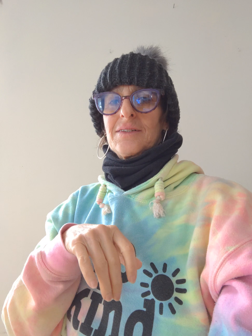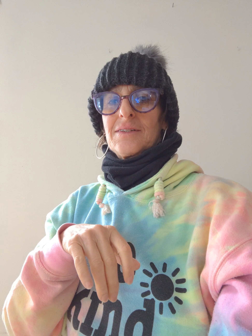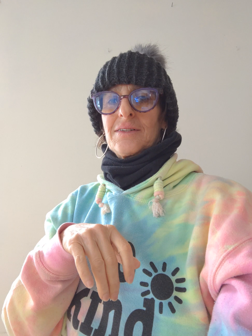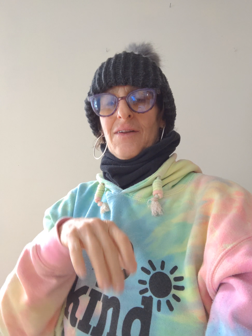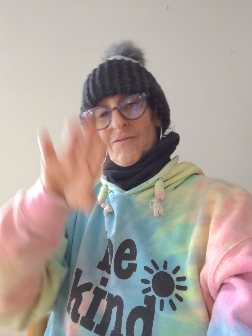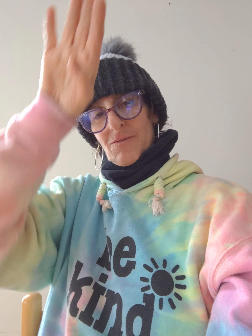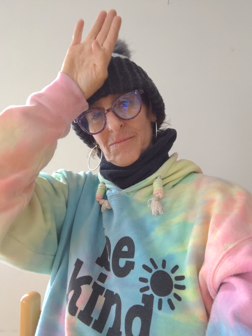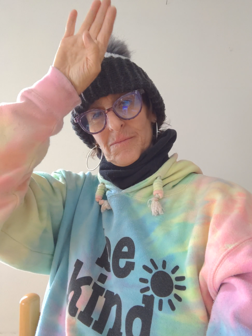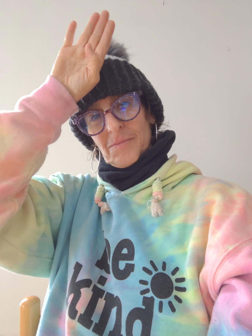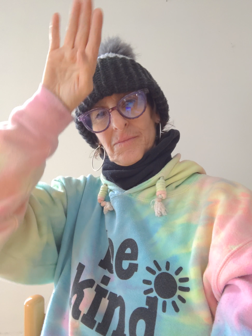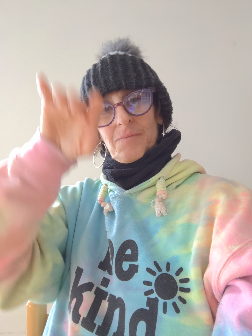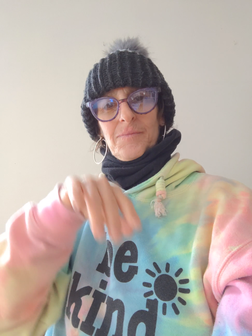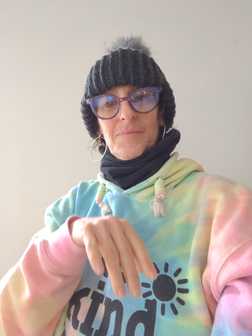fireman